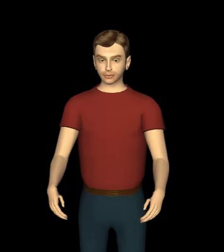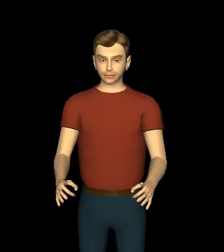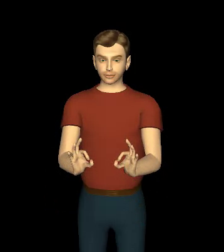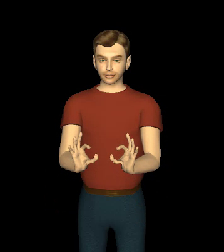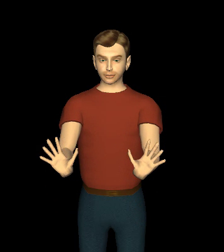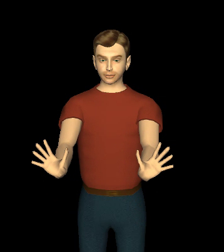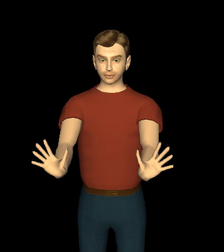وقت